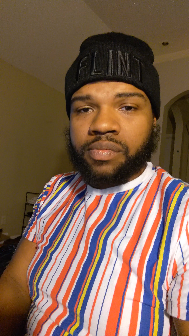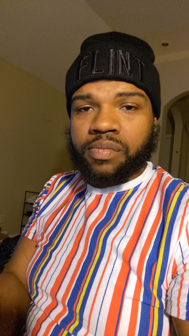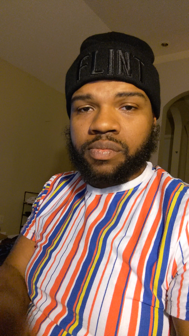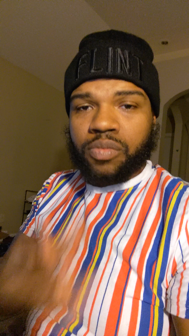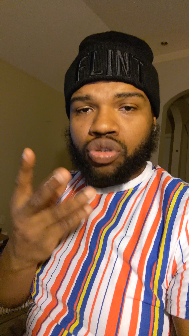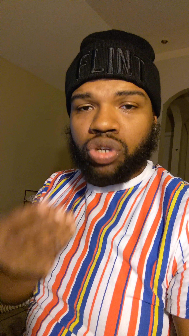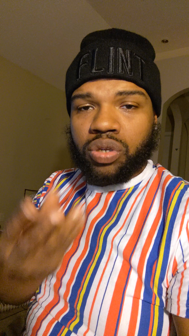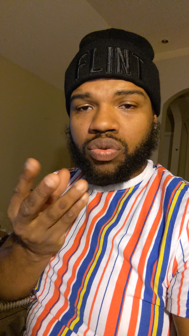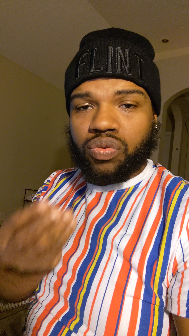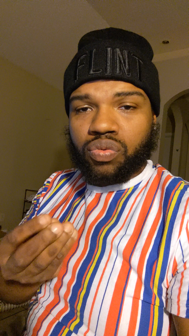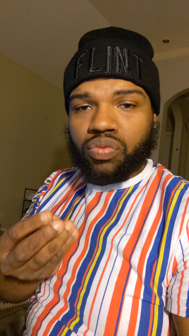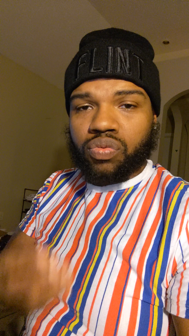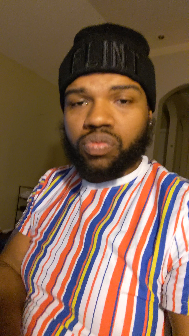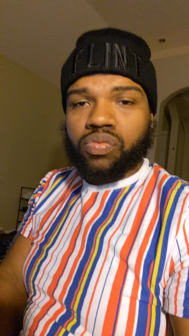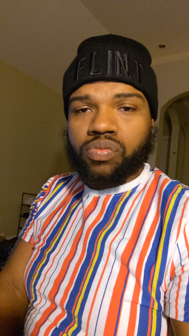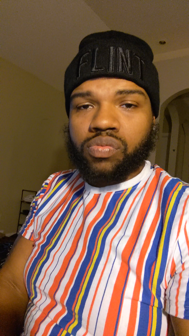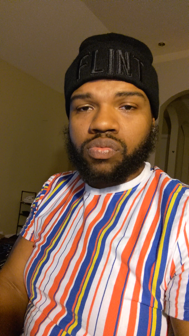gentle